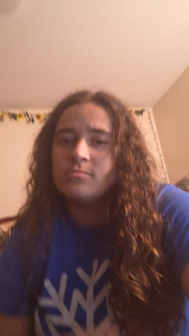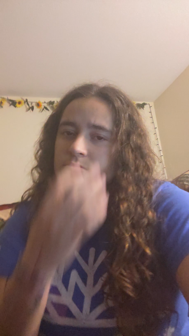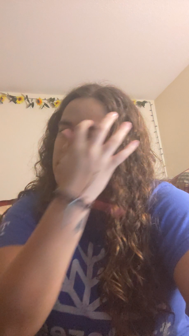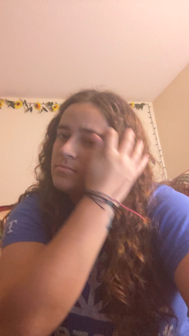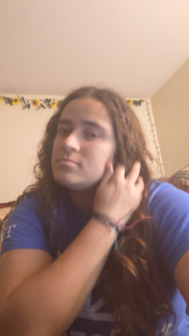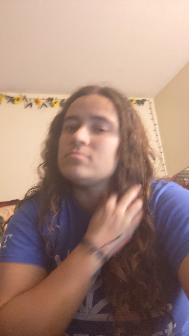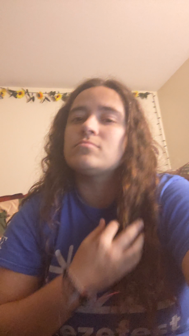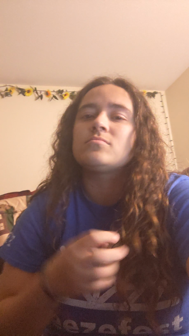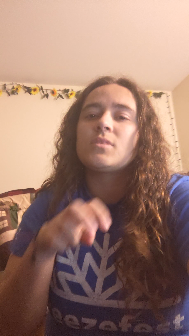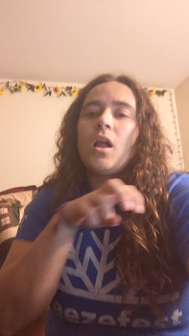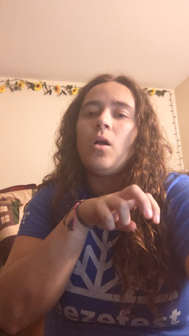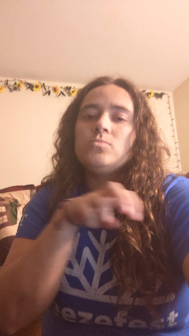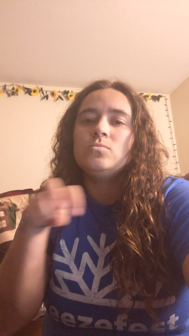couch